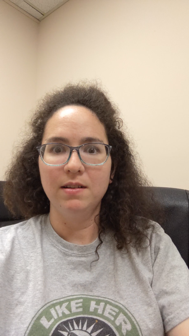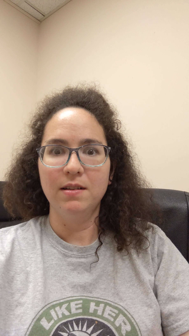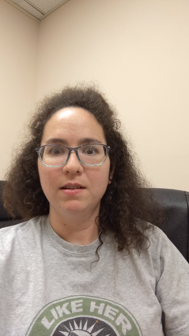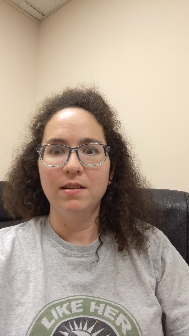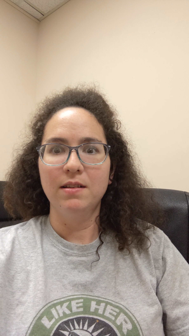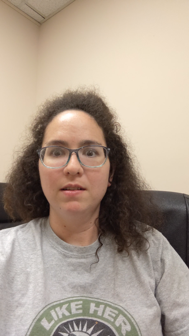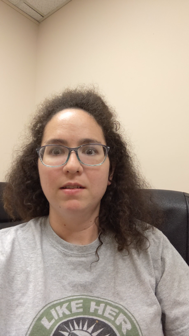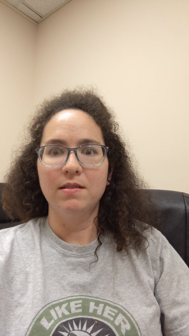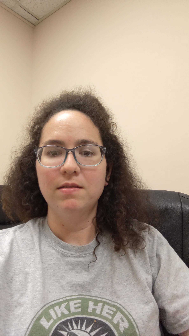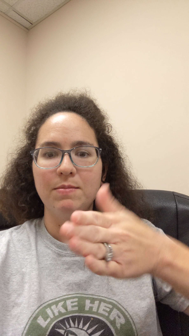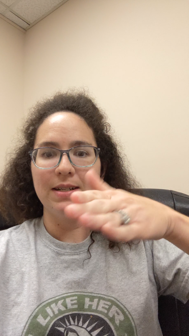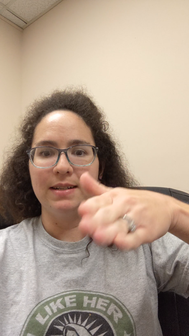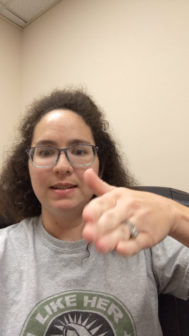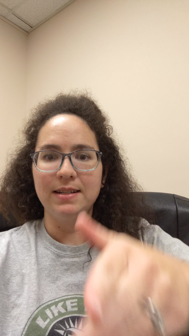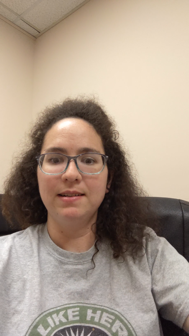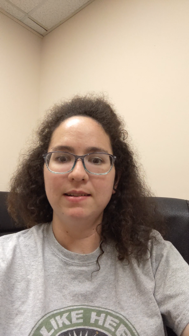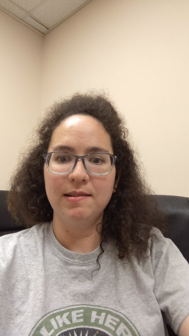cook